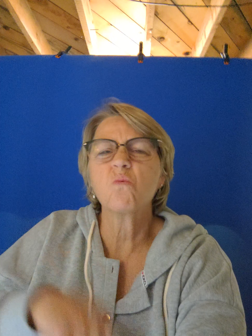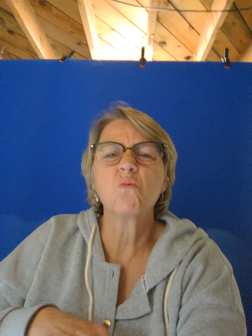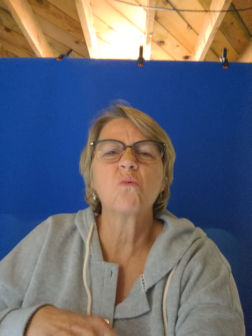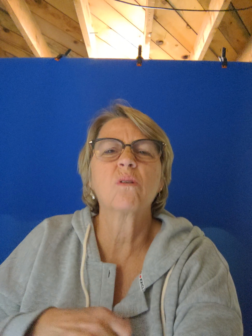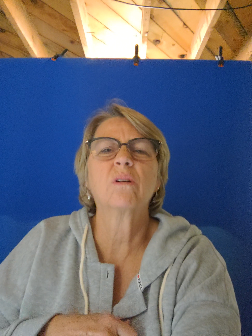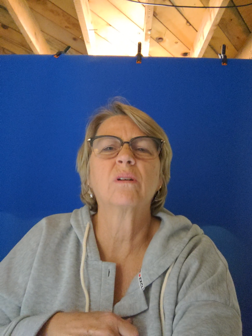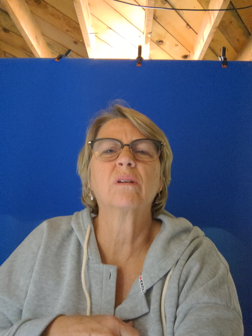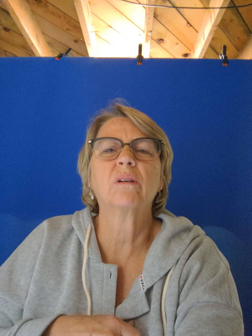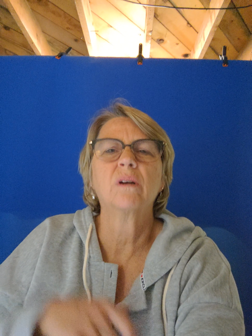old